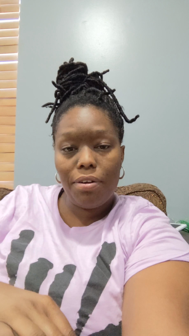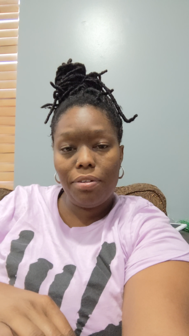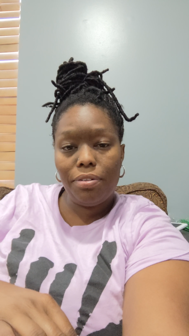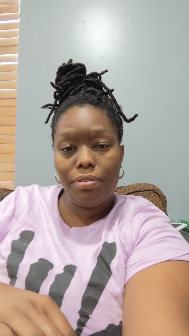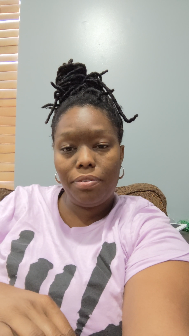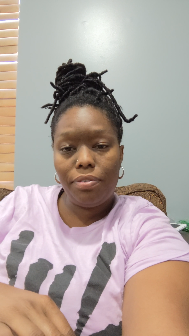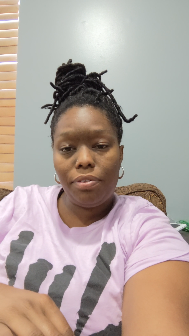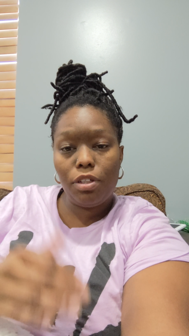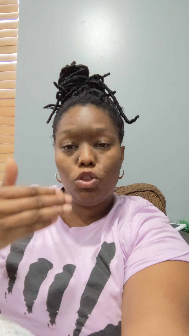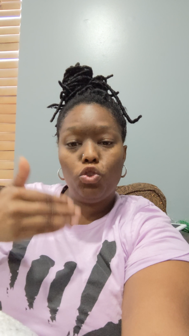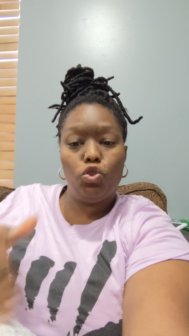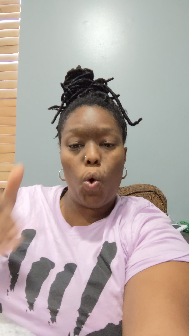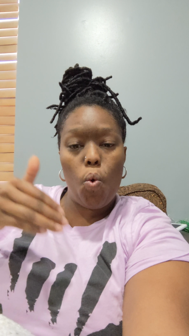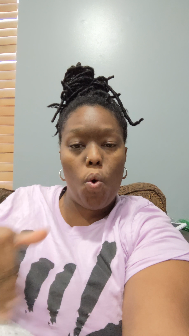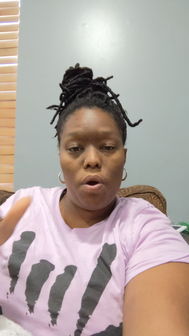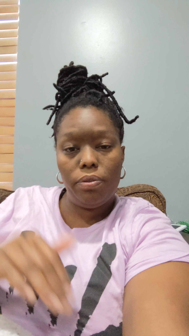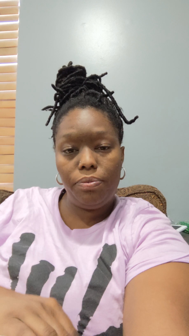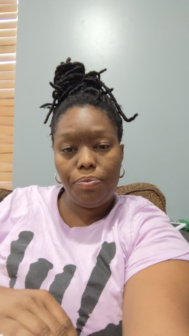shorts